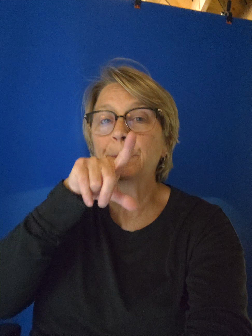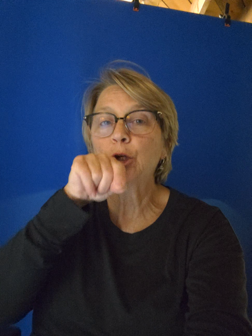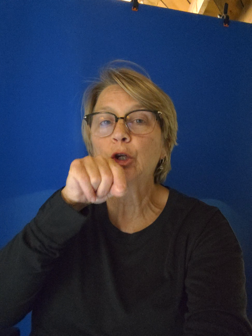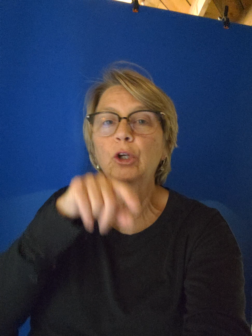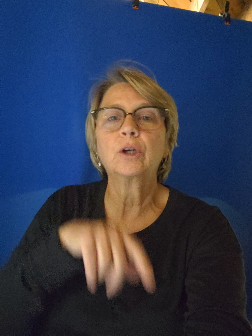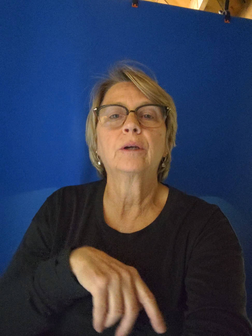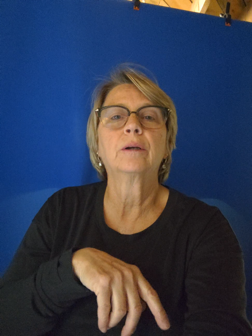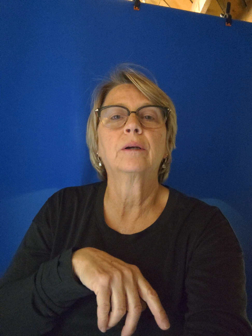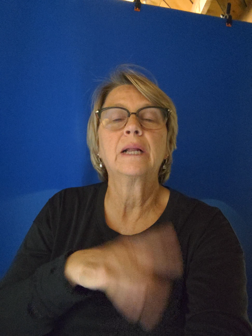bird